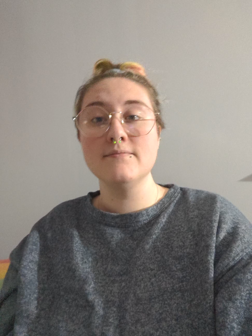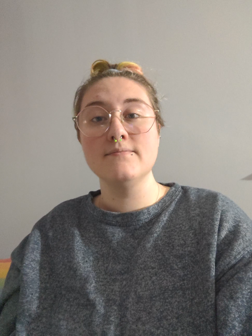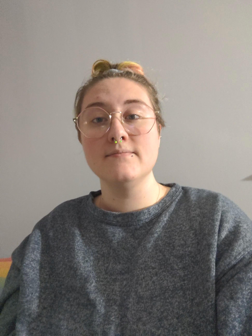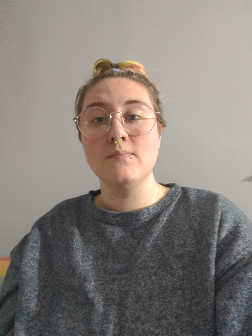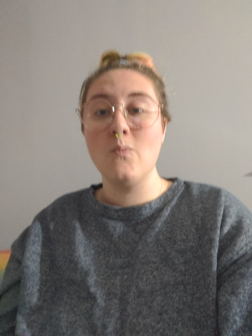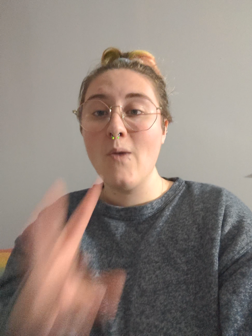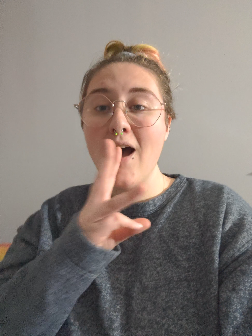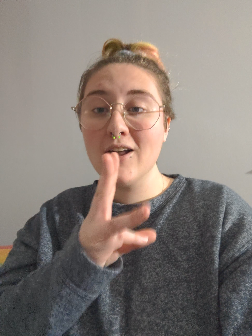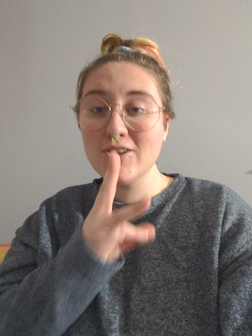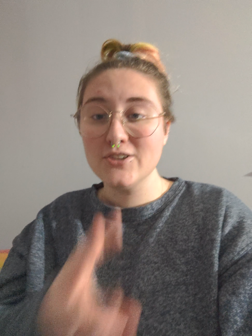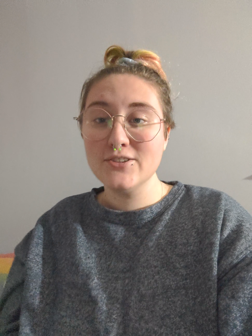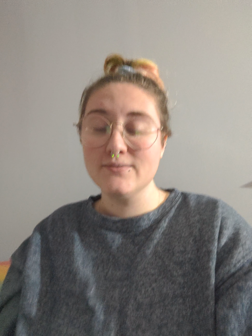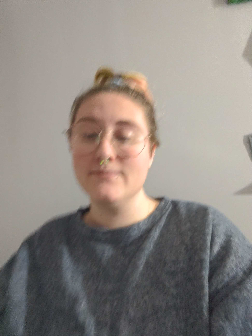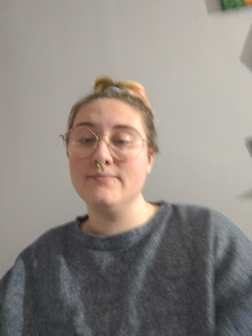water